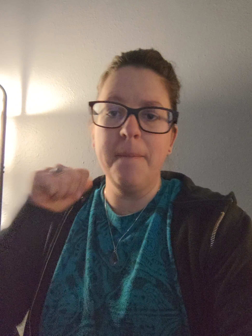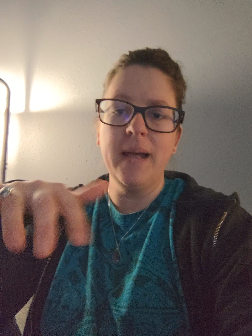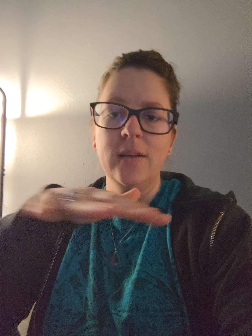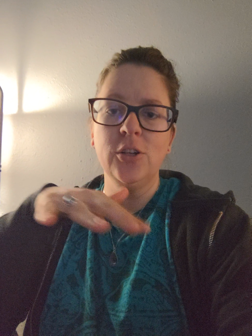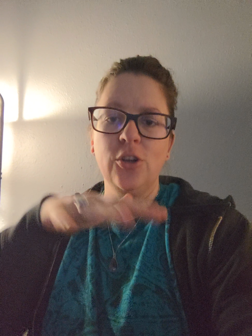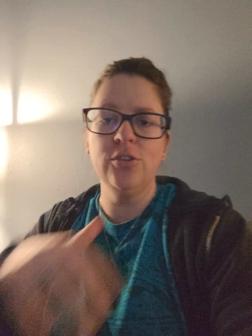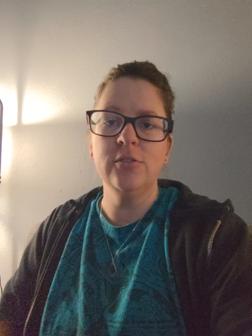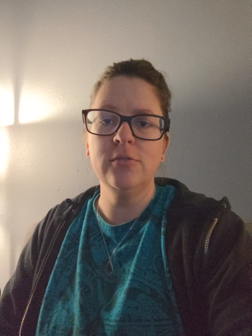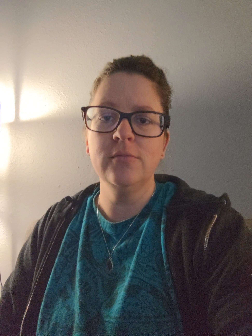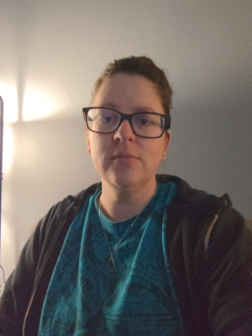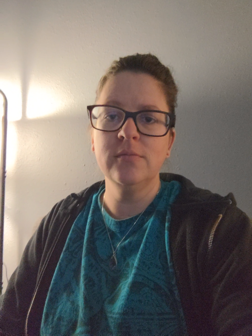backyard